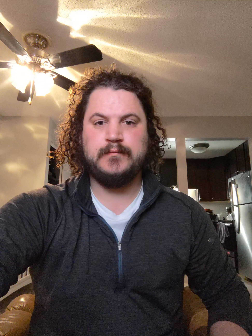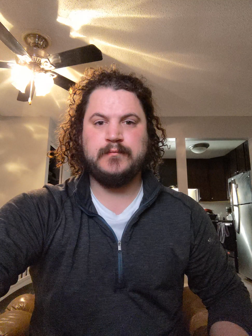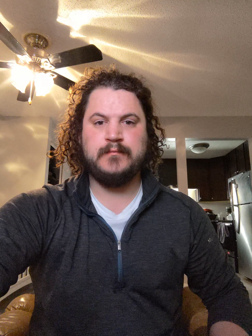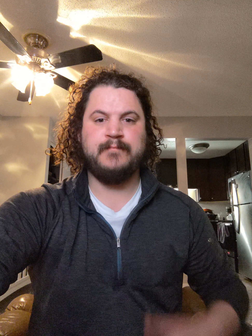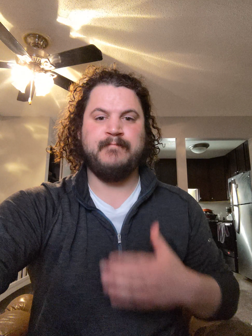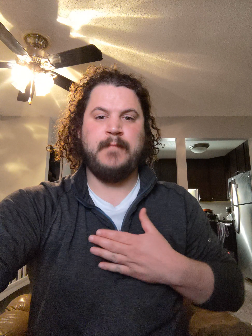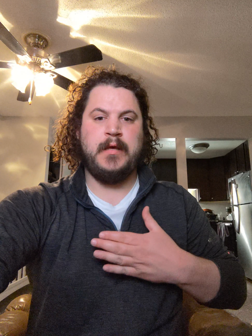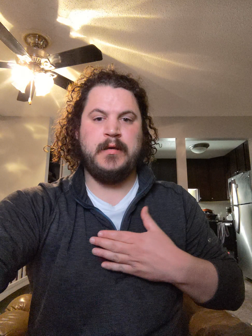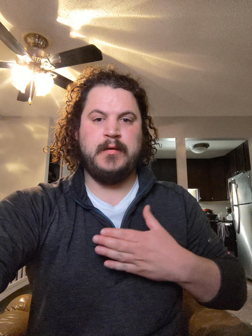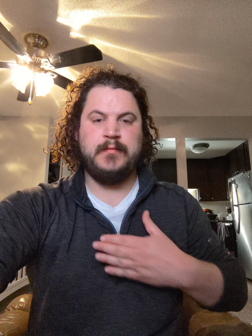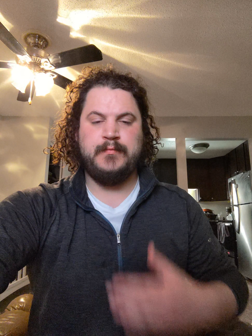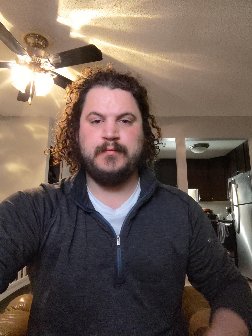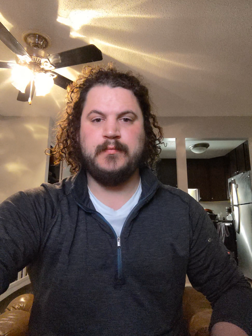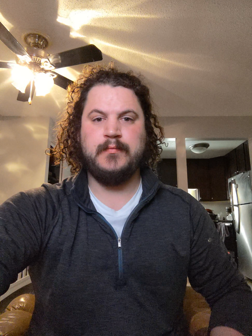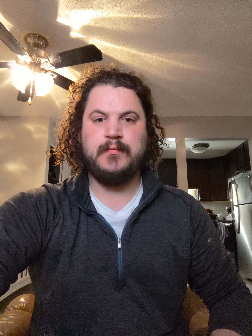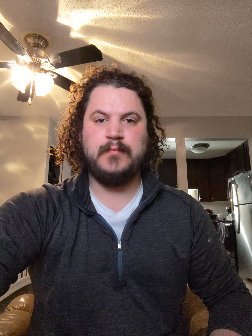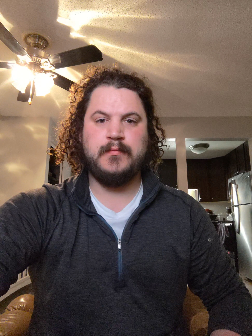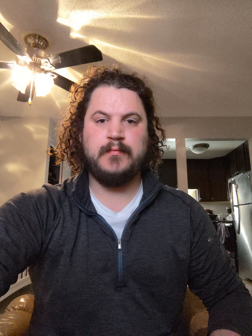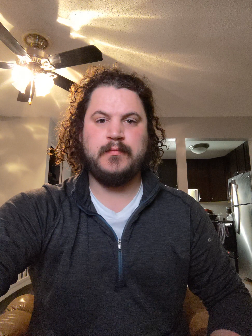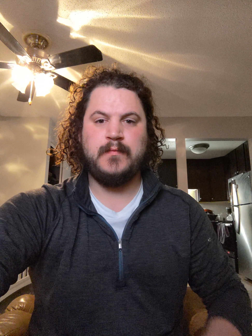my